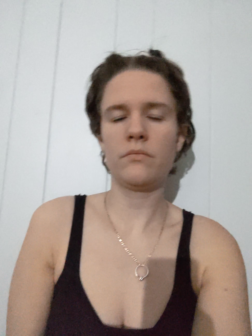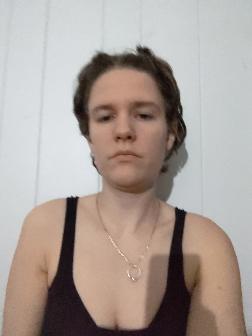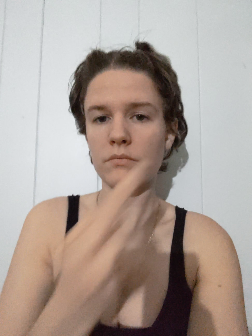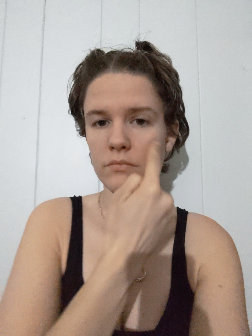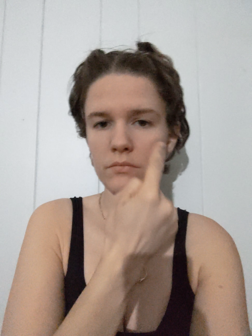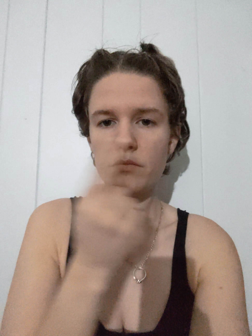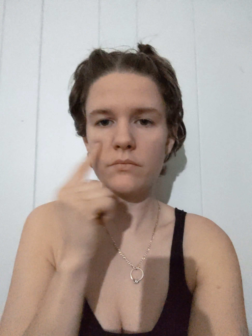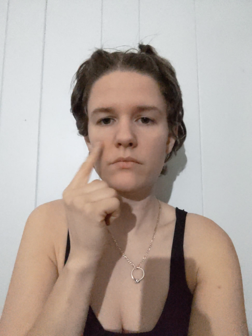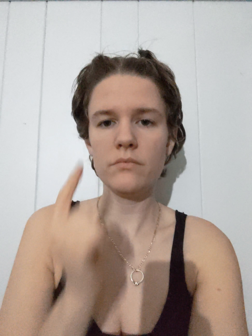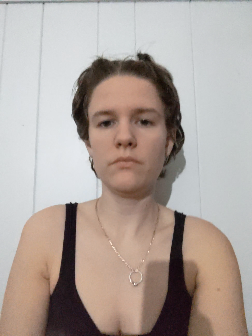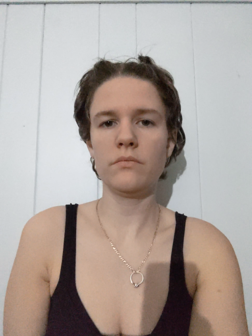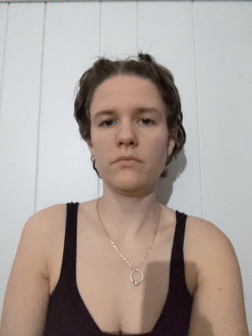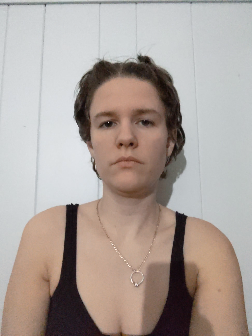eye